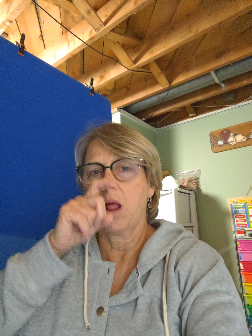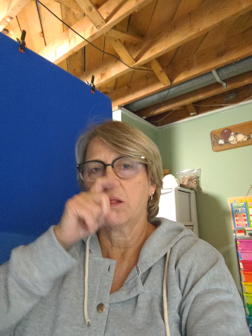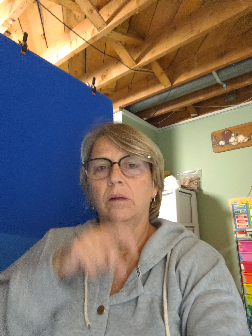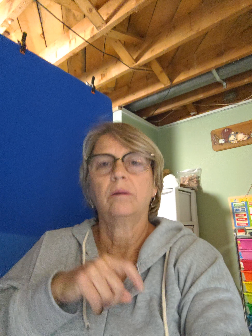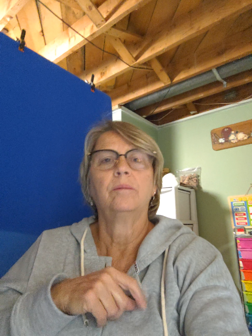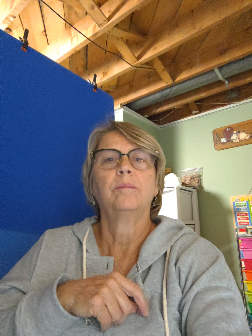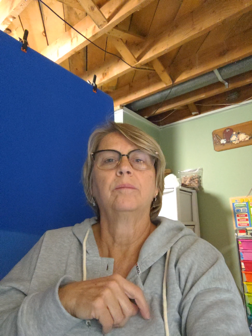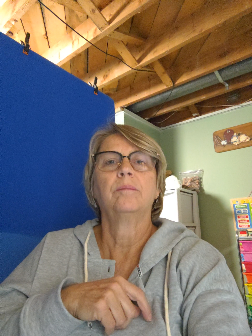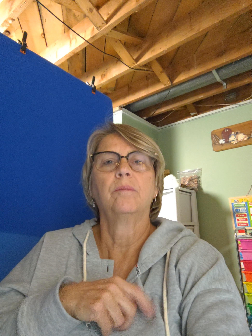doll